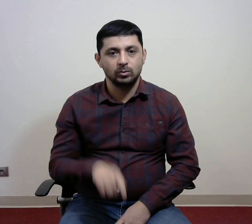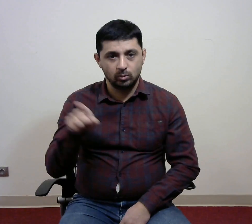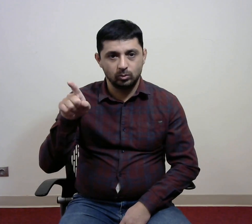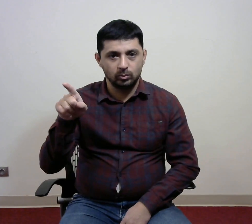O